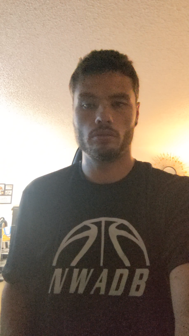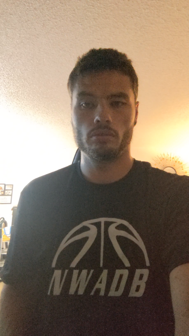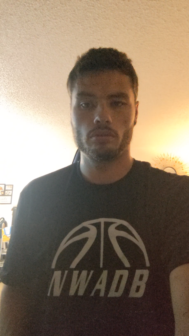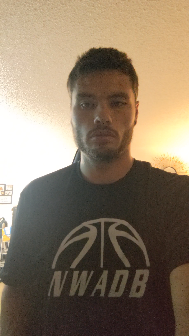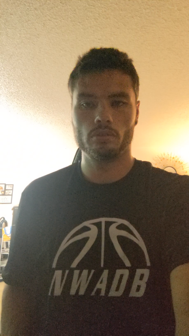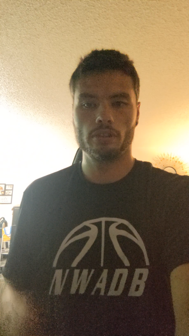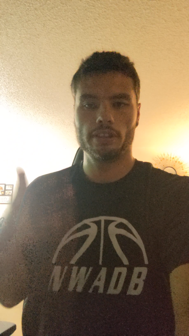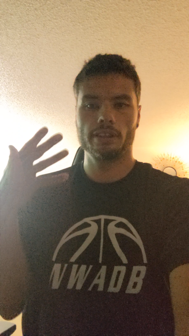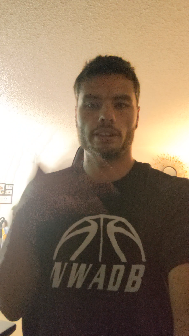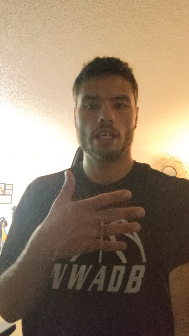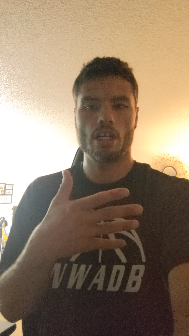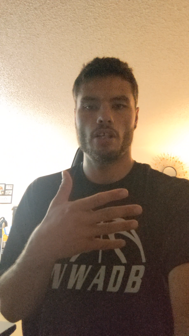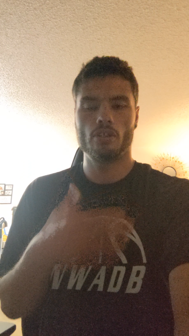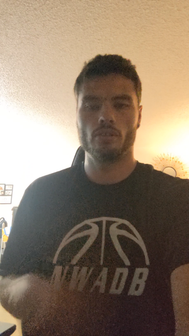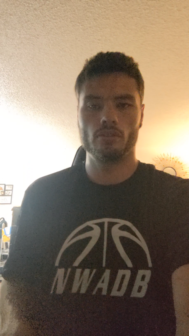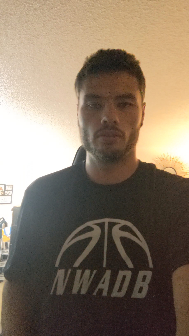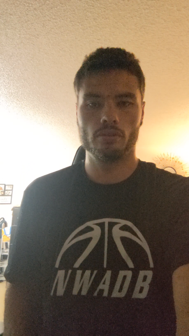scared